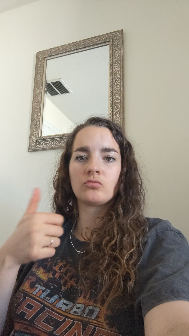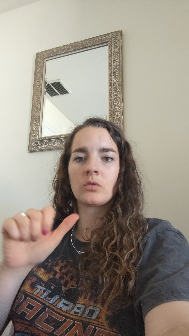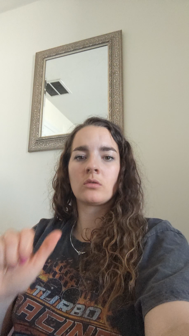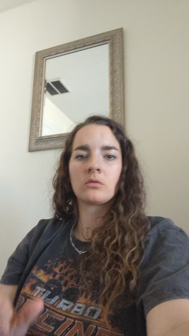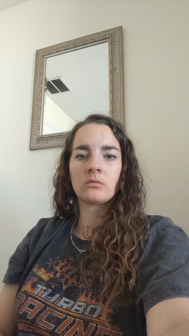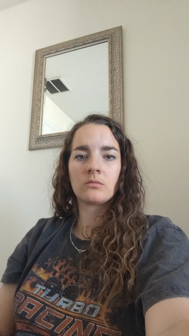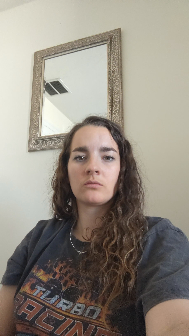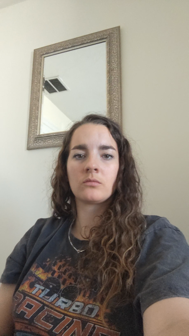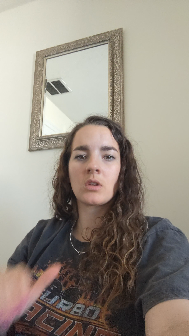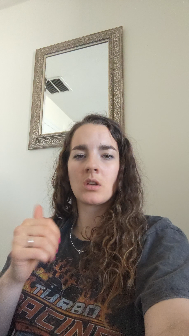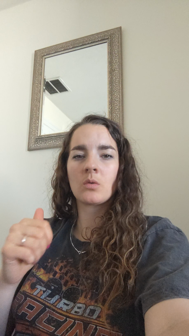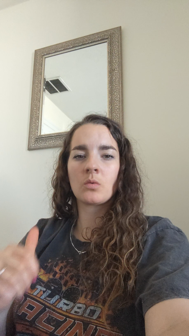how